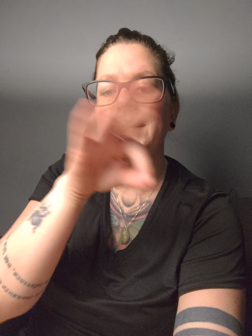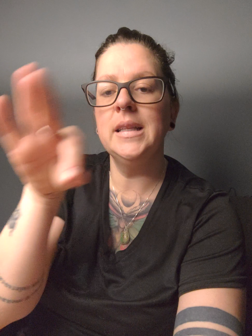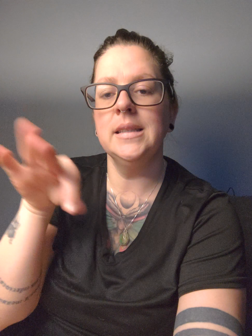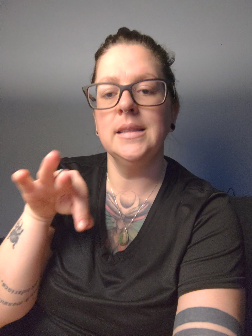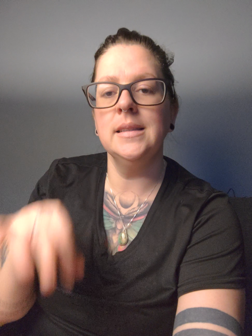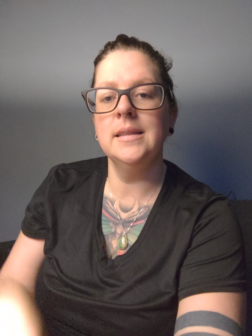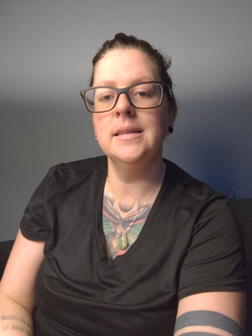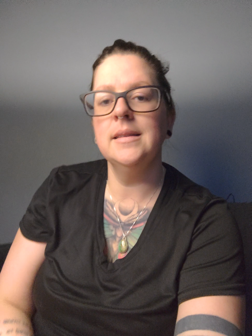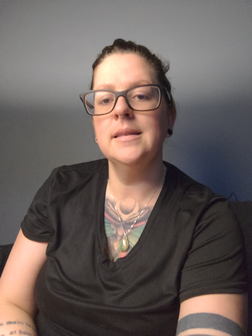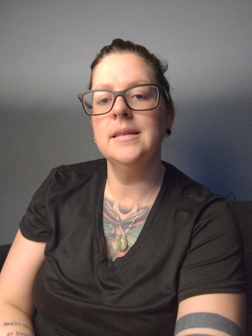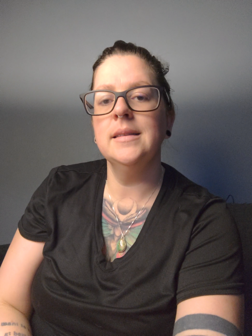feet